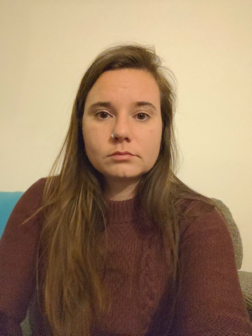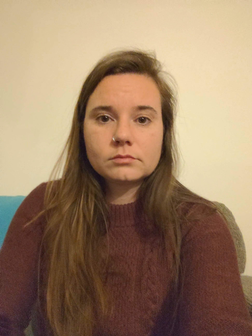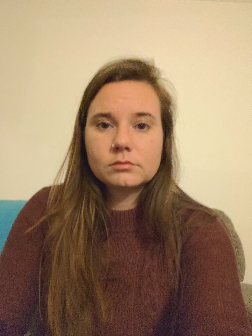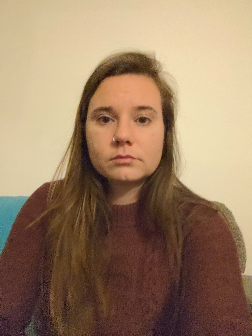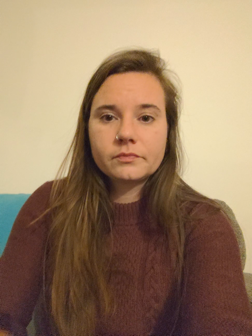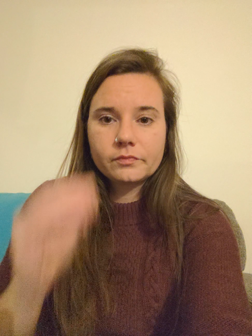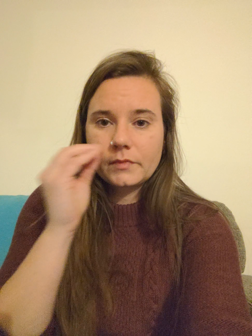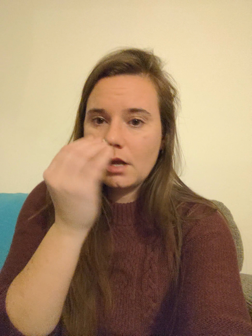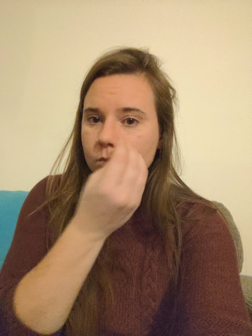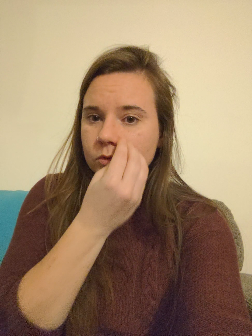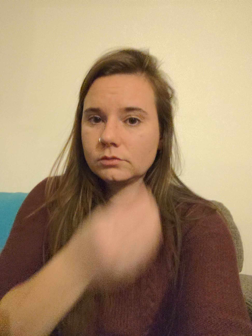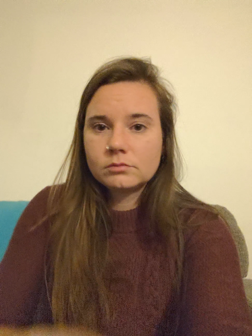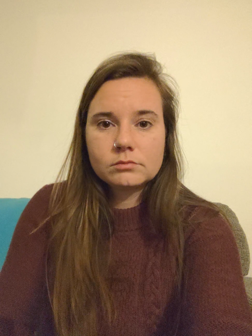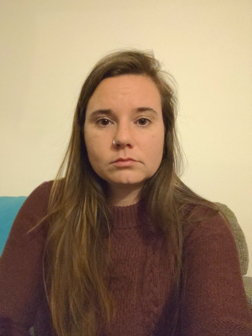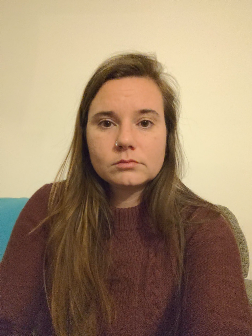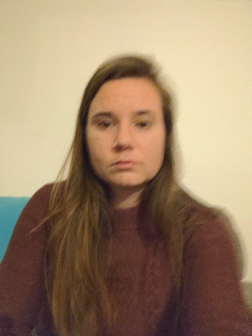flower